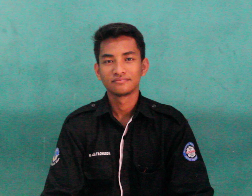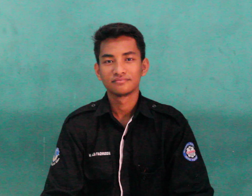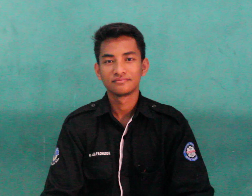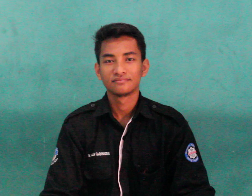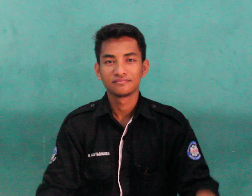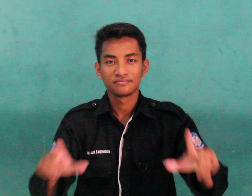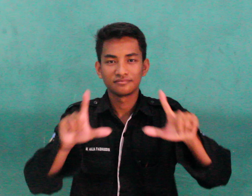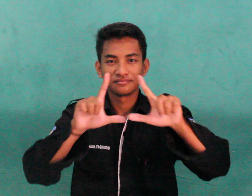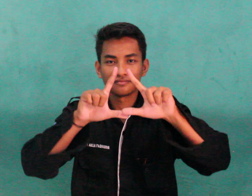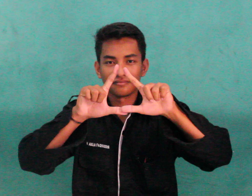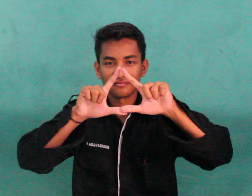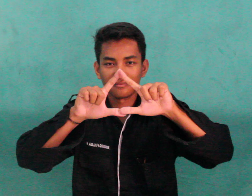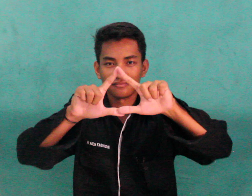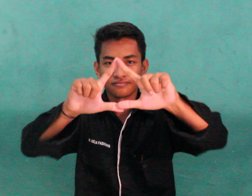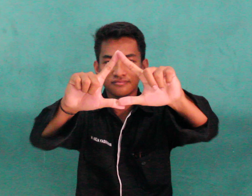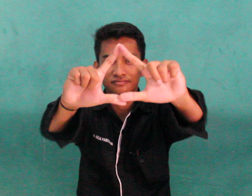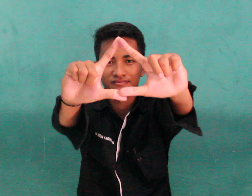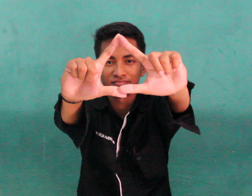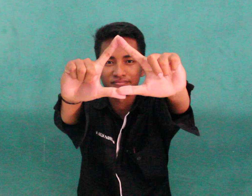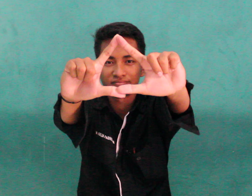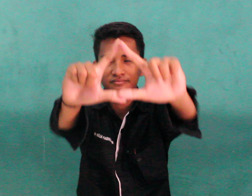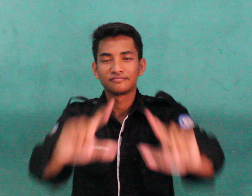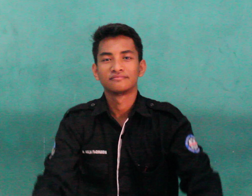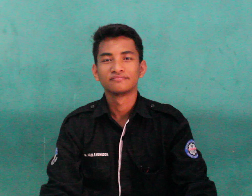A